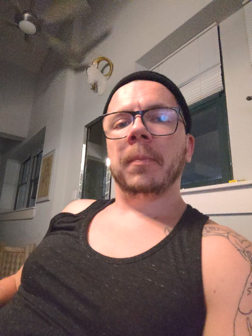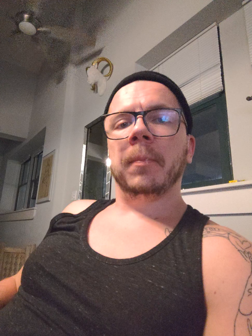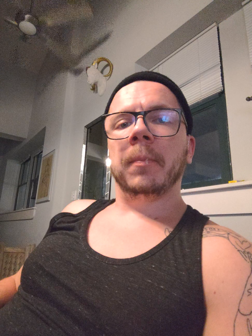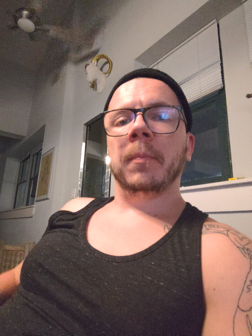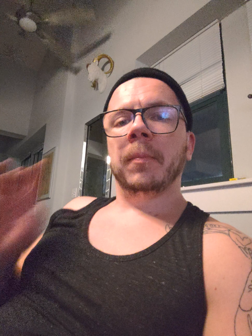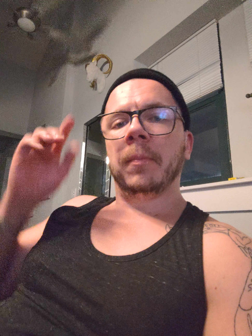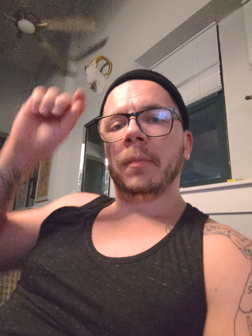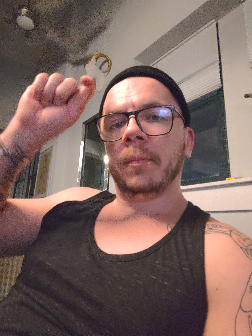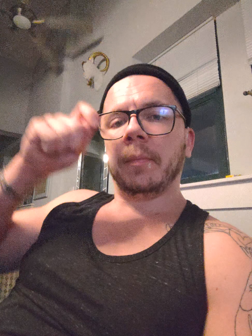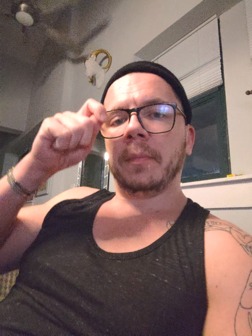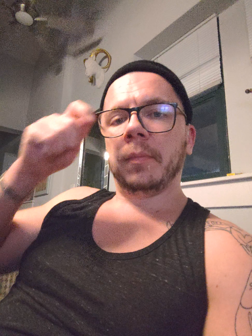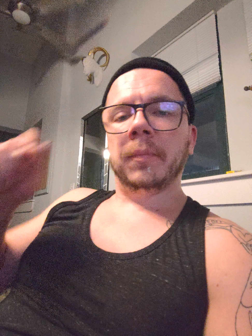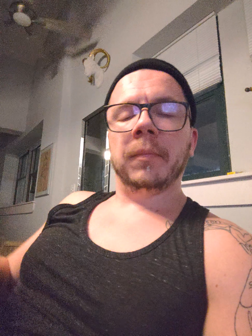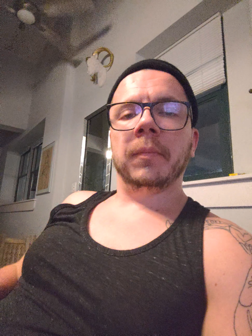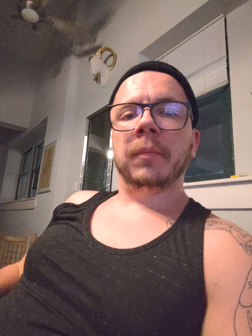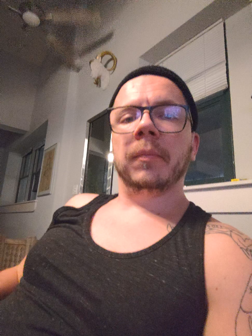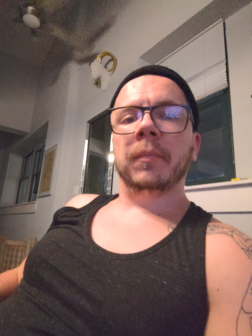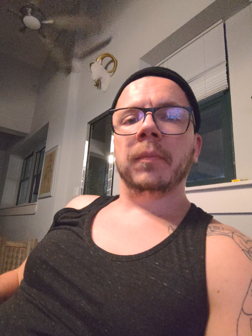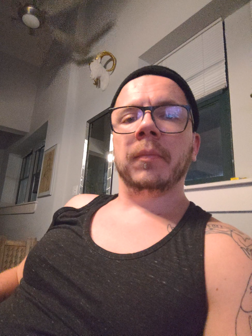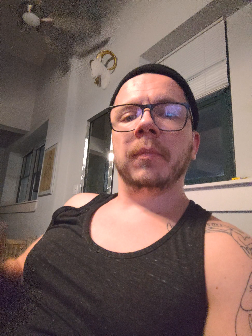hat